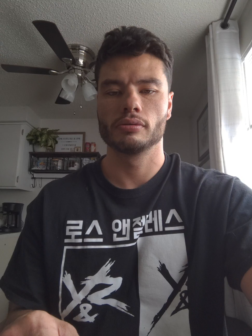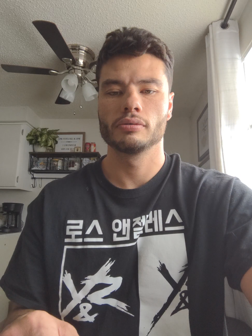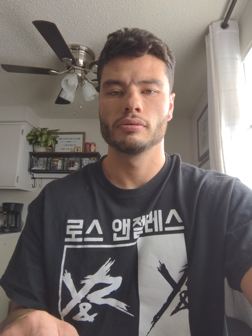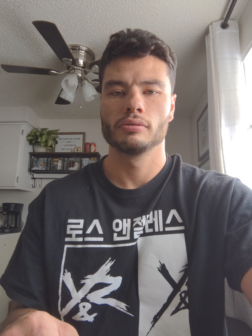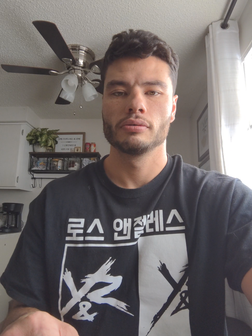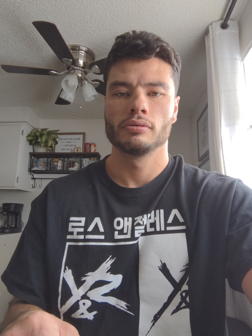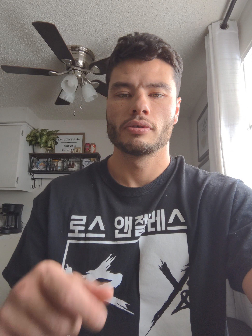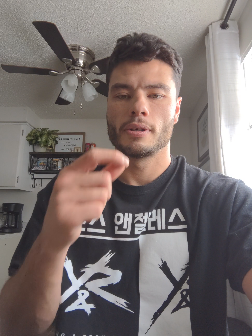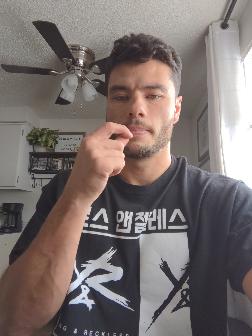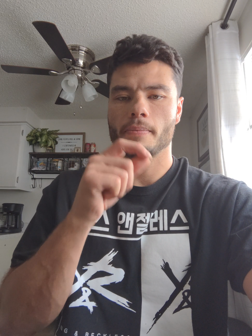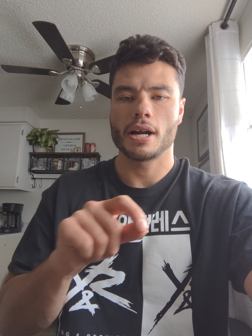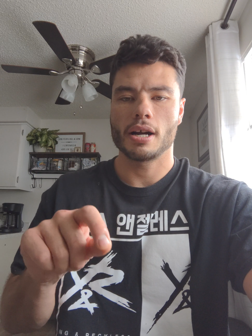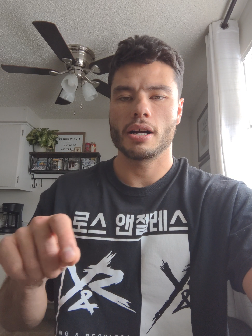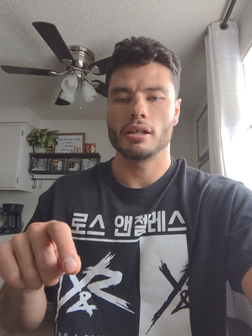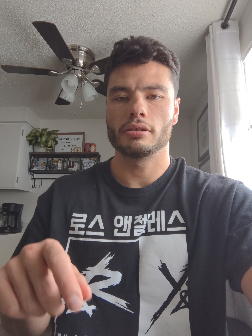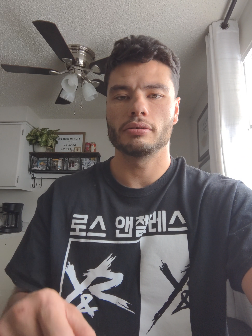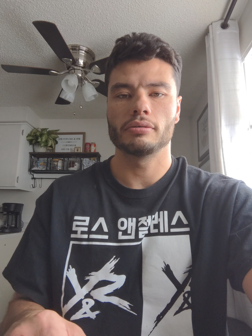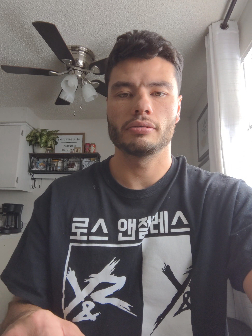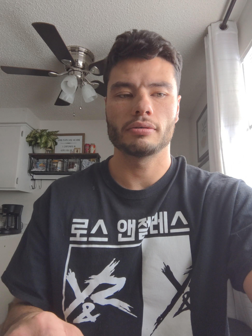pen